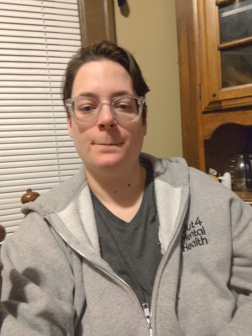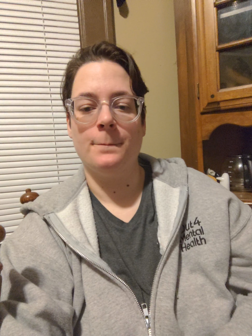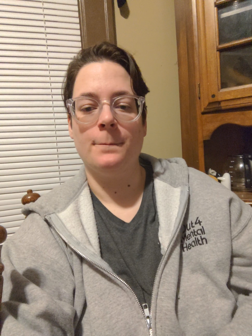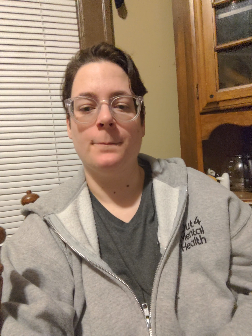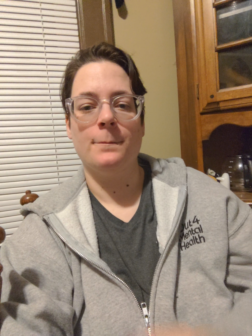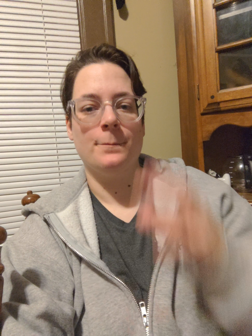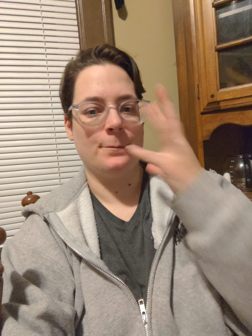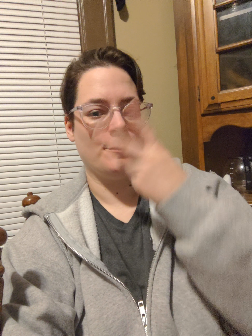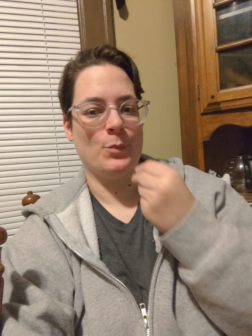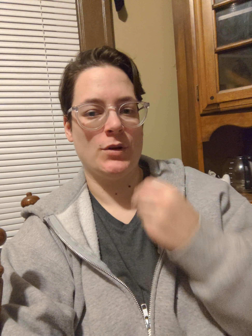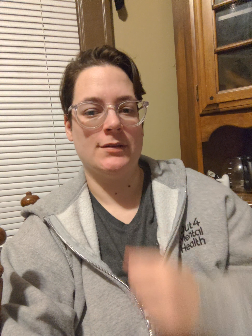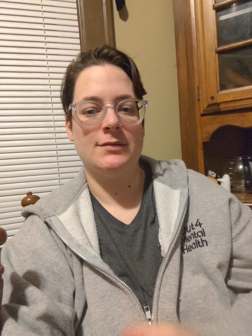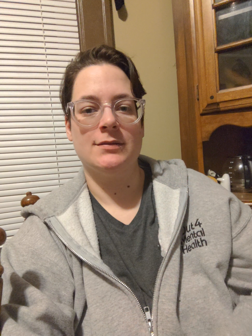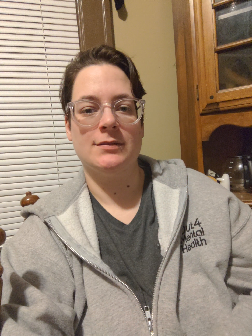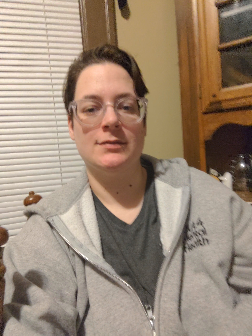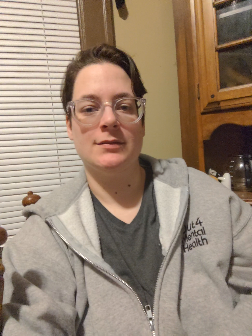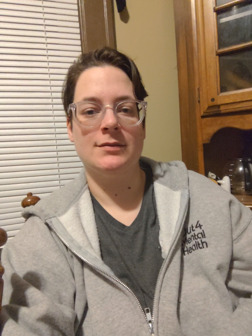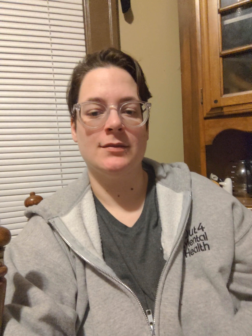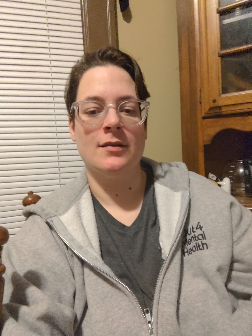pretty